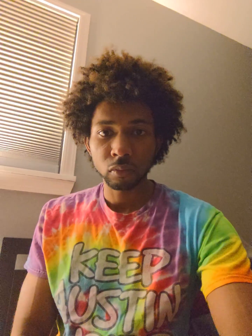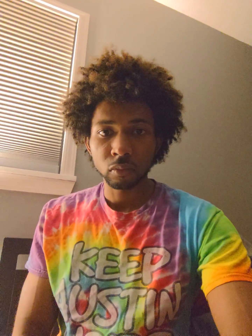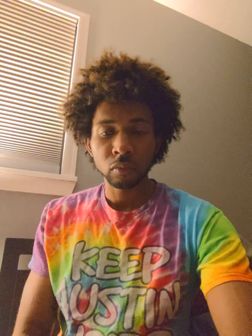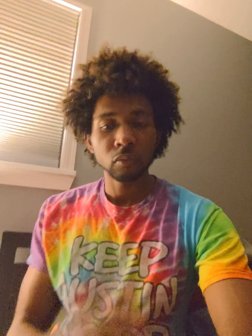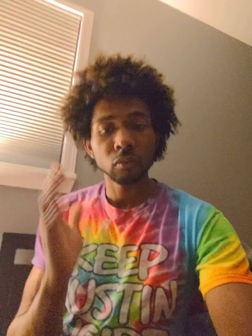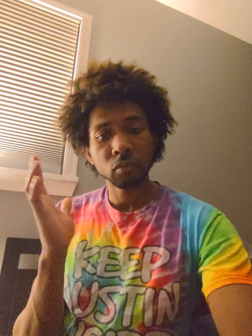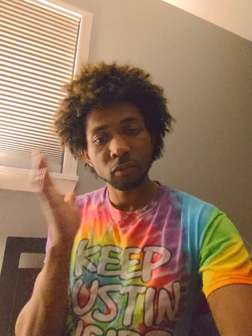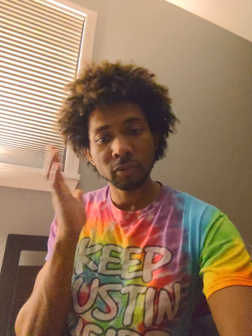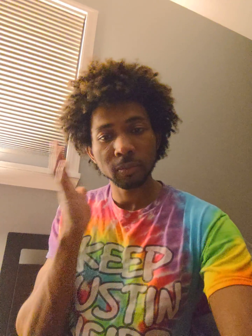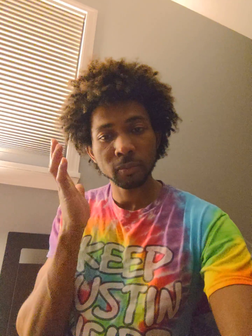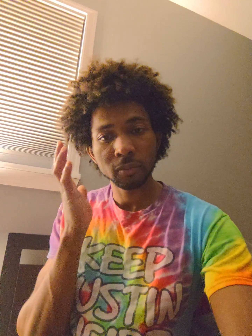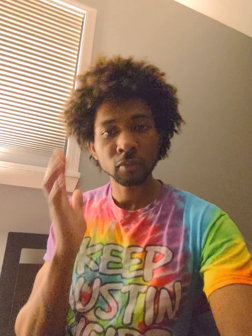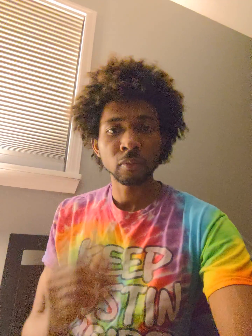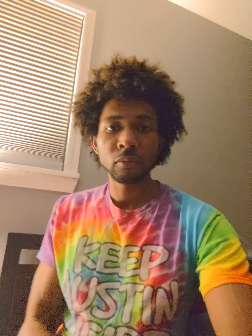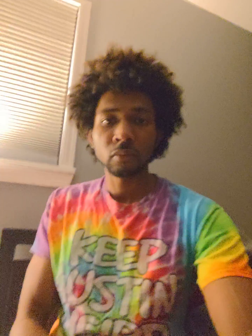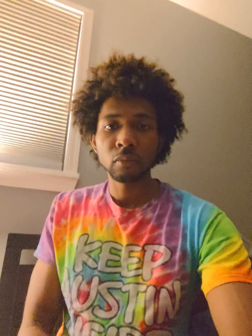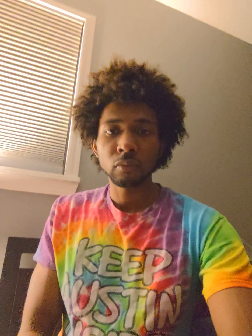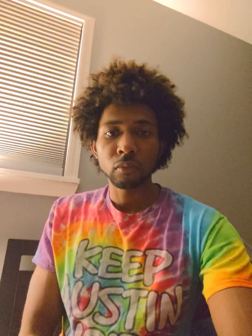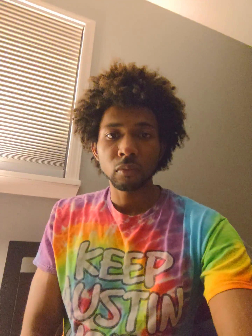pillow